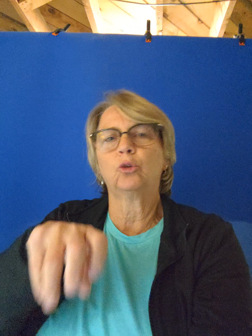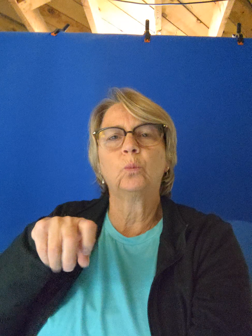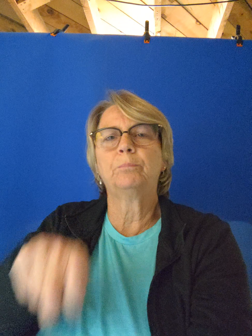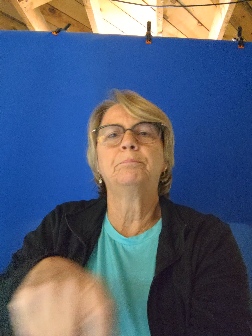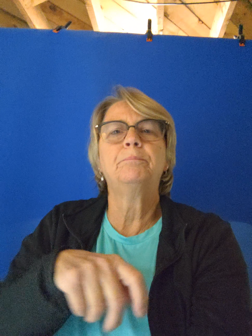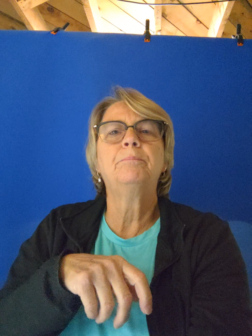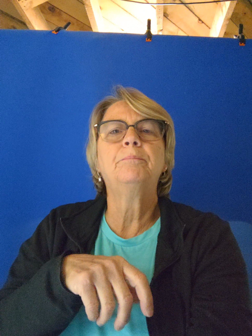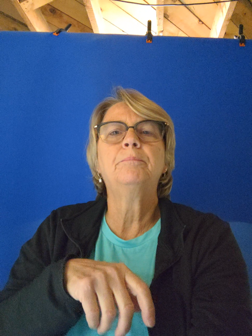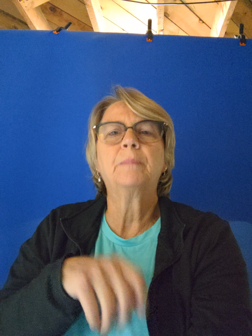vacuum